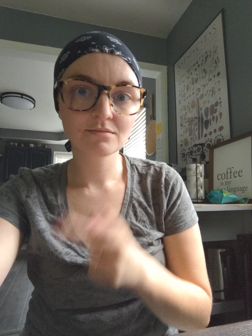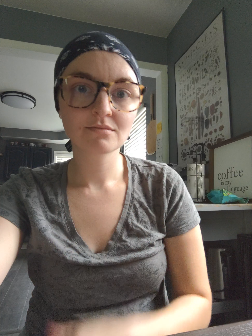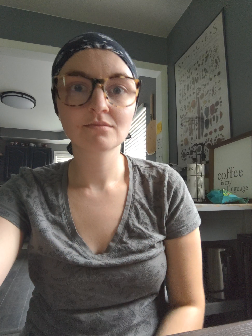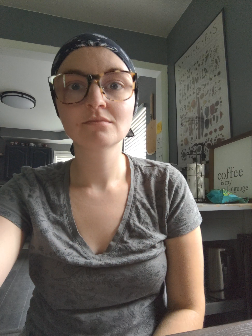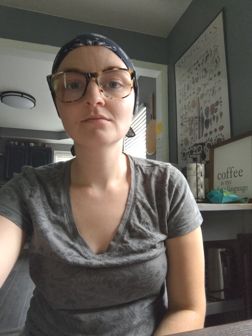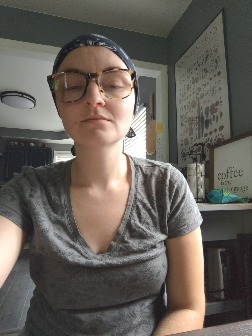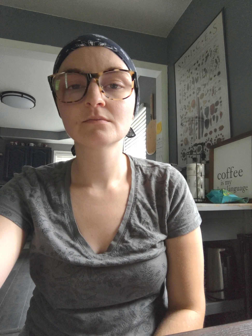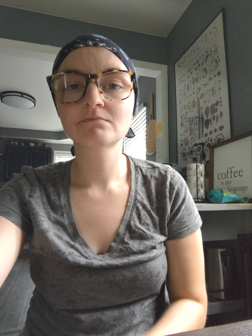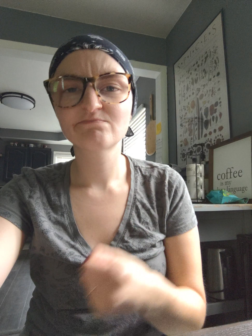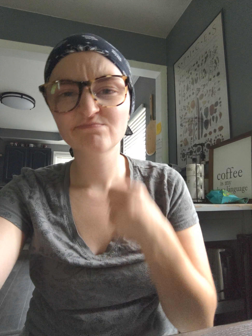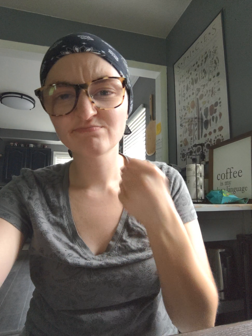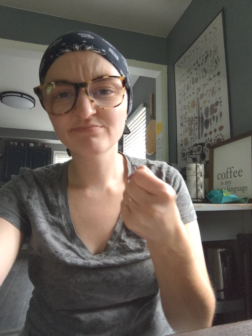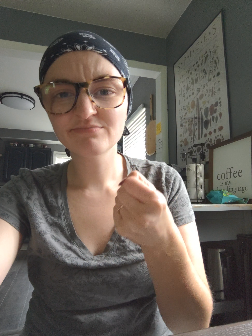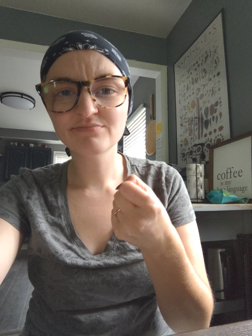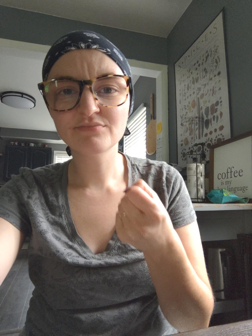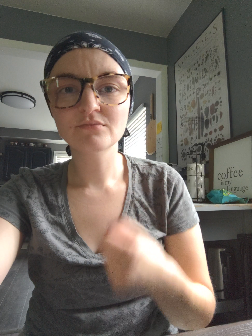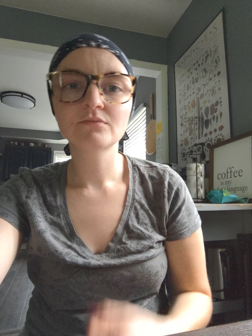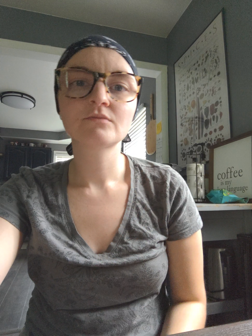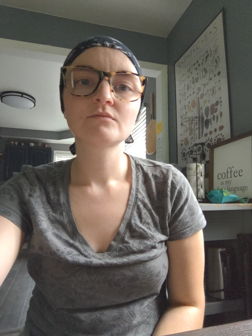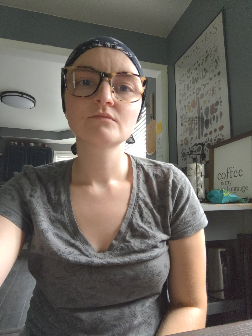hit